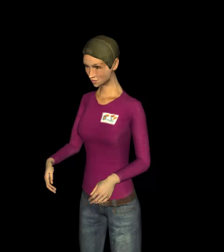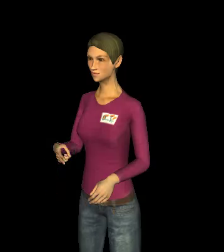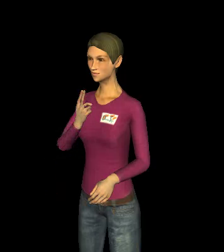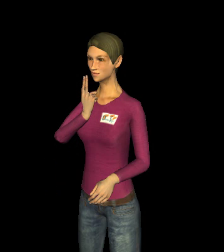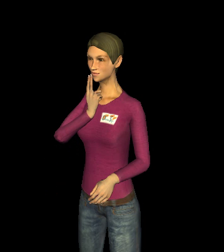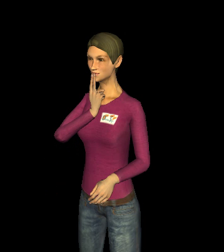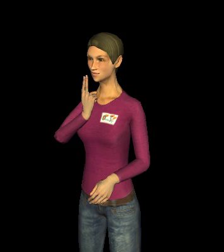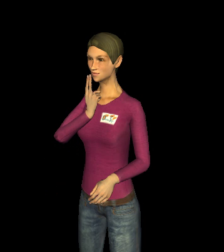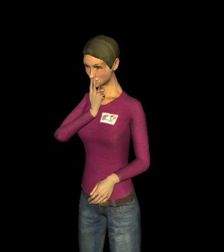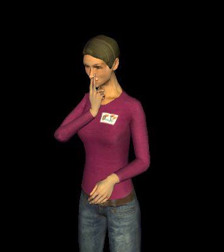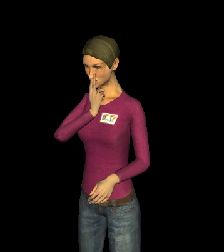سيجارة